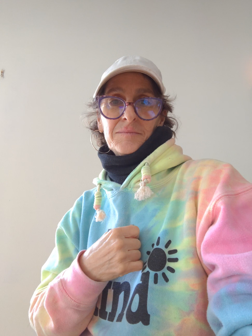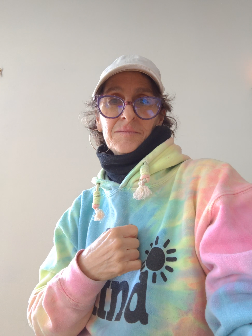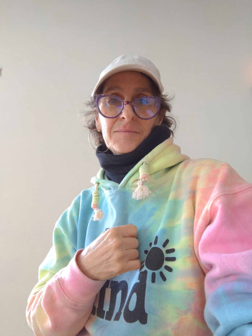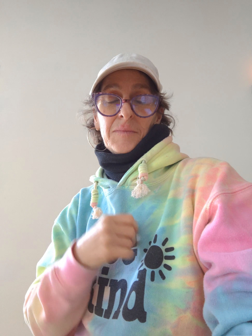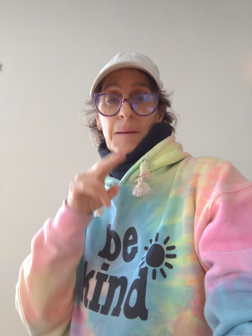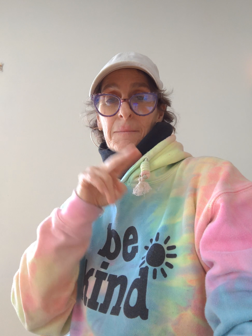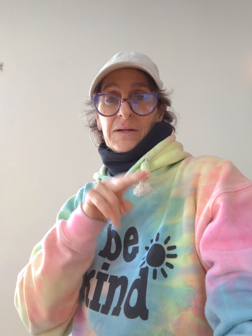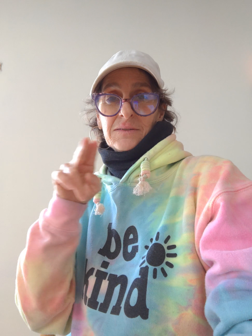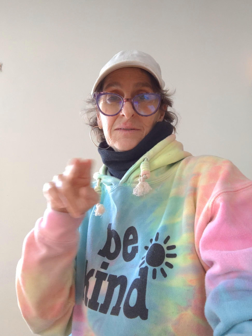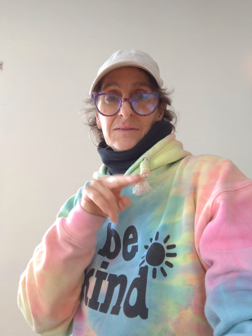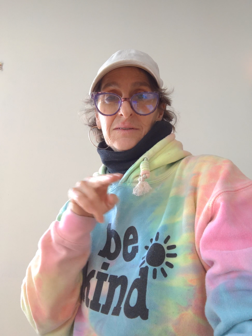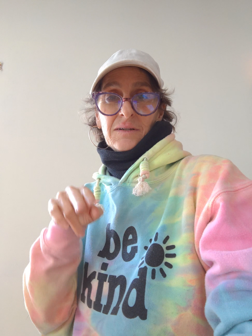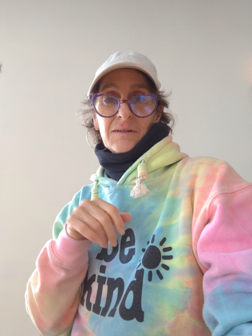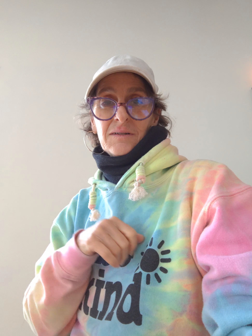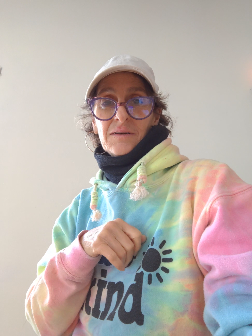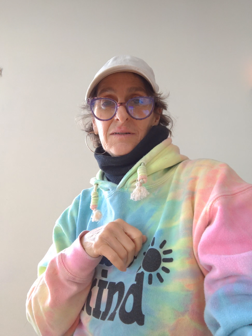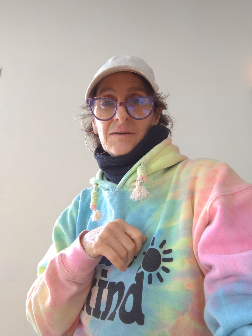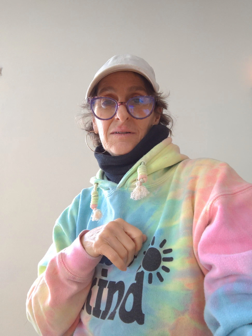puzzle